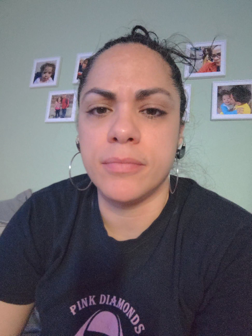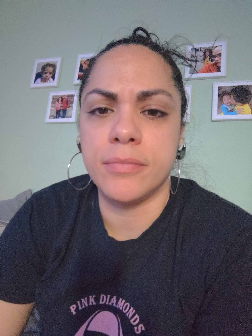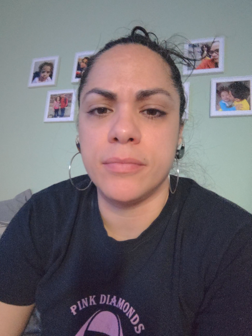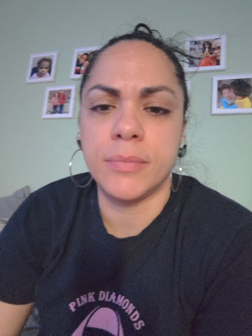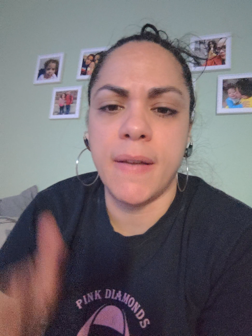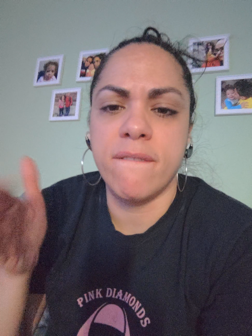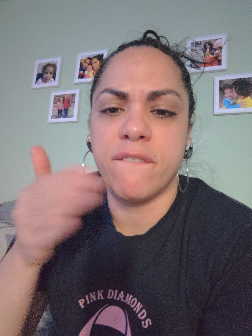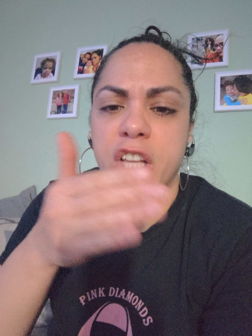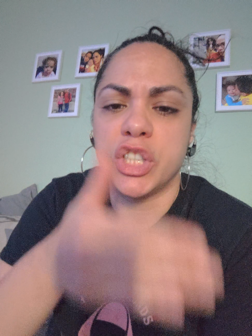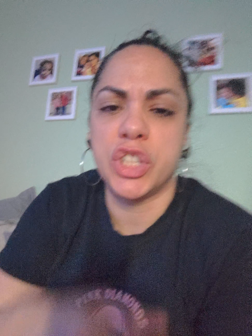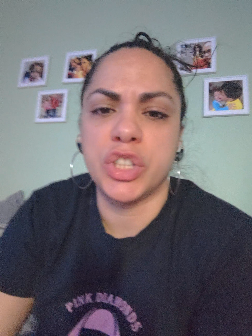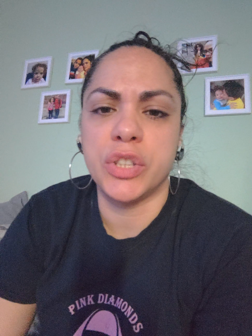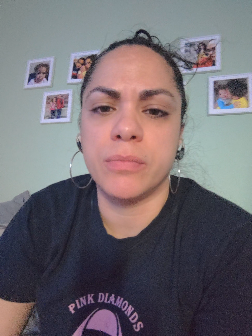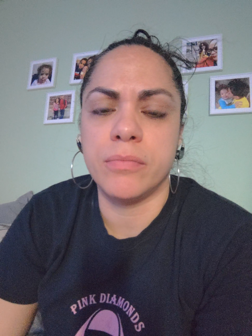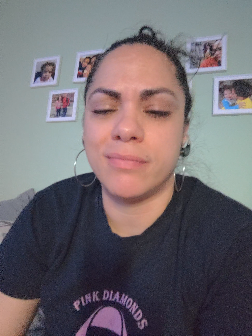fish